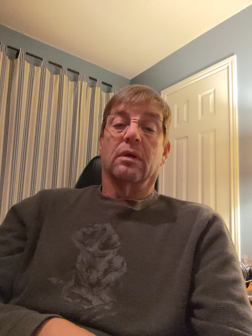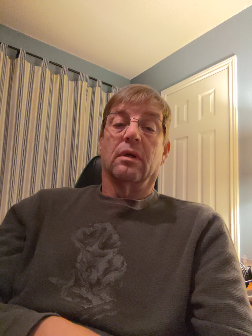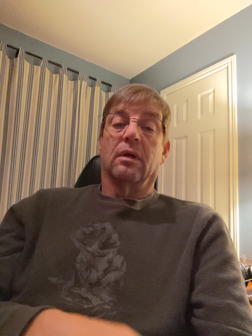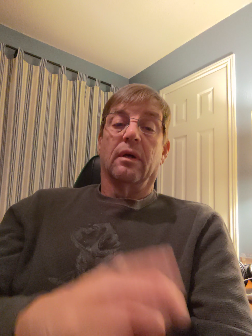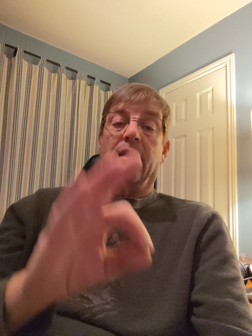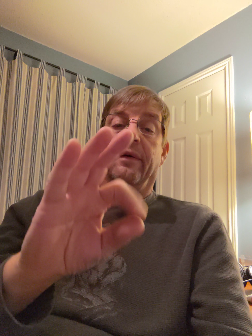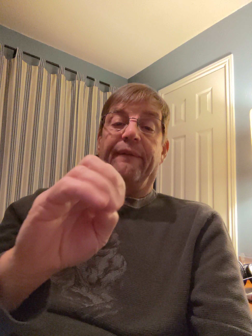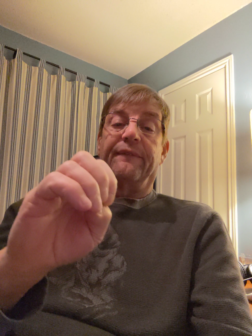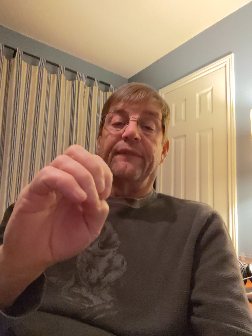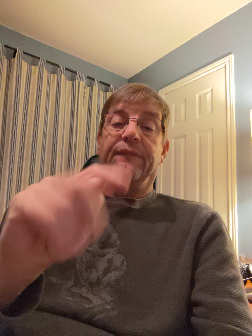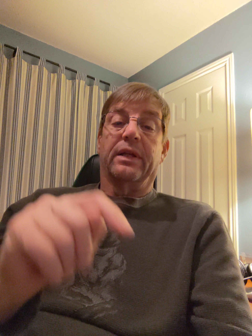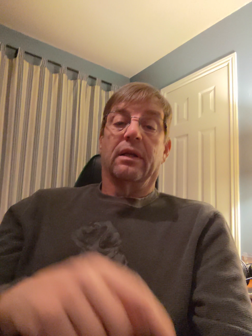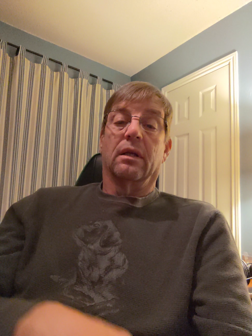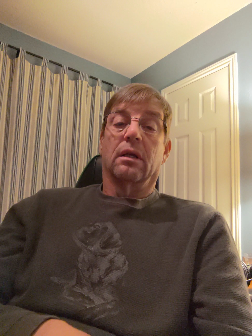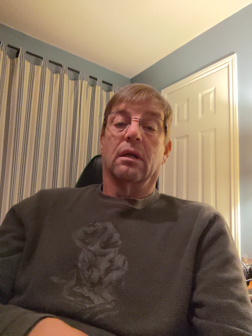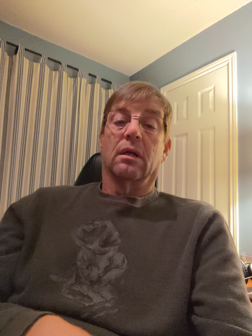feet